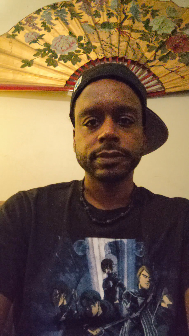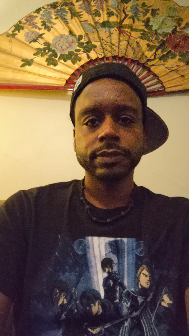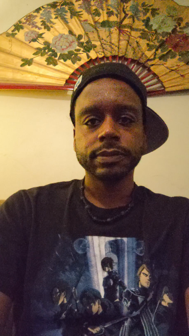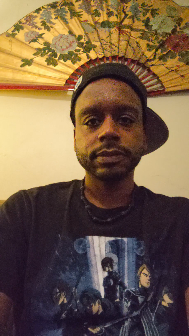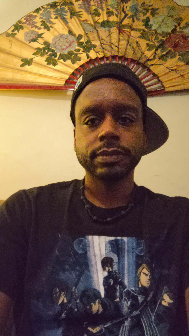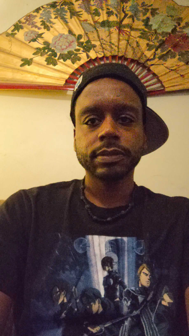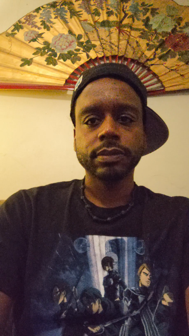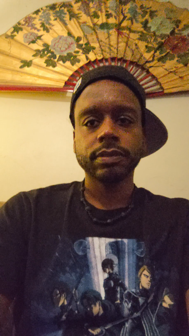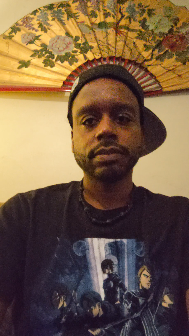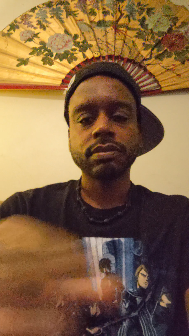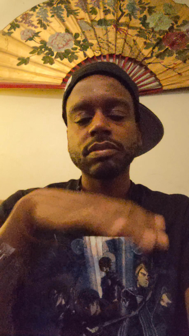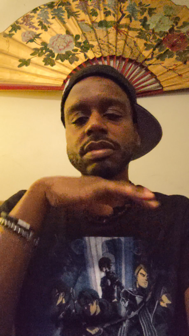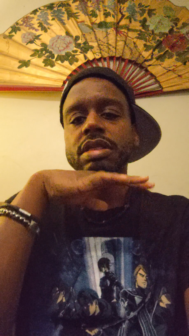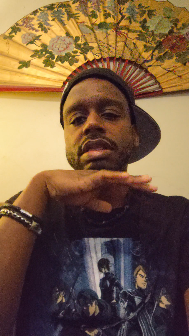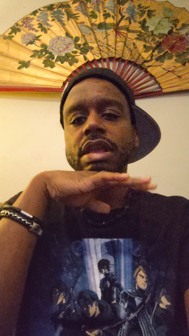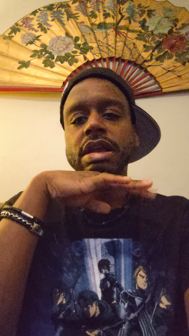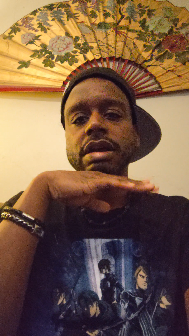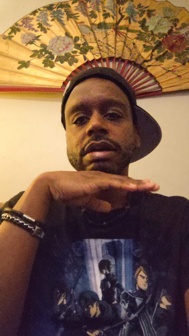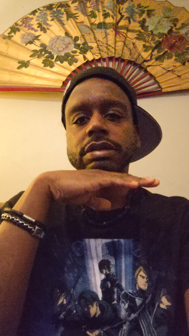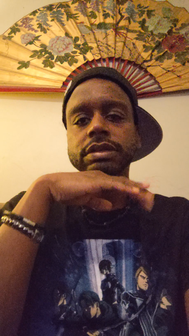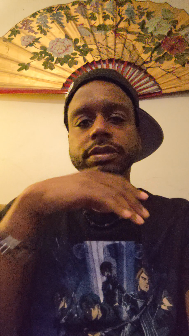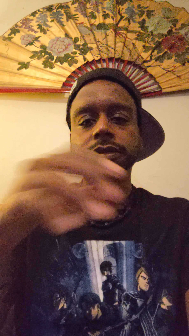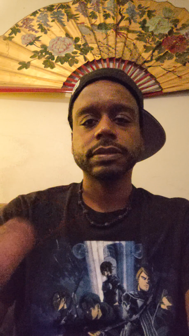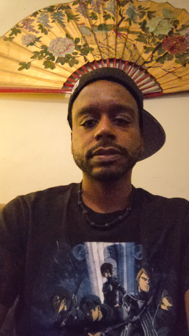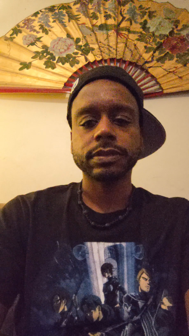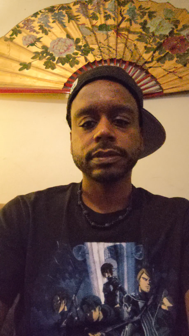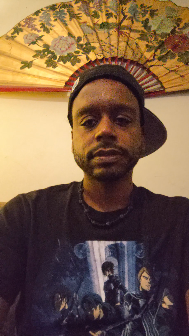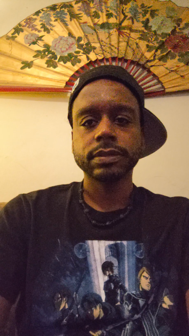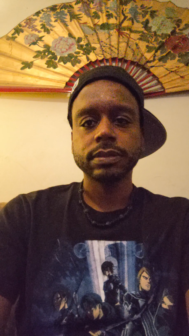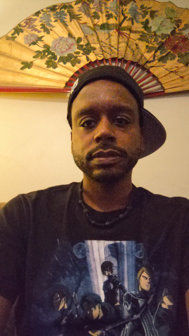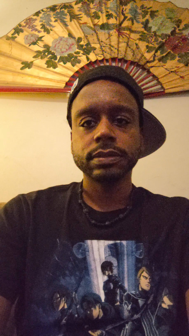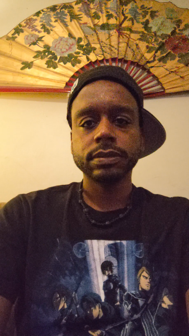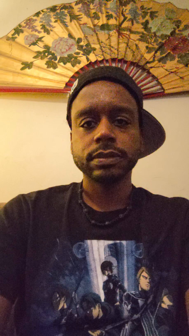naughty